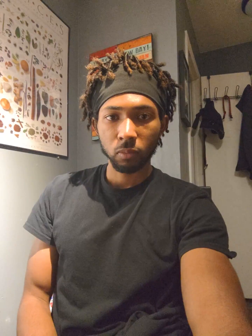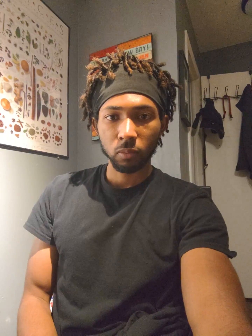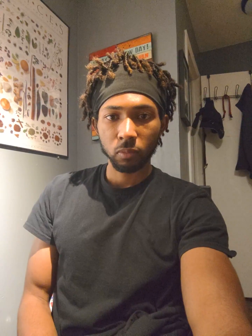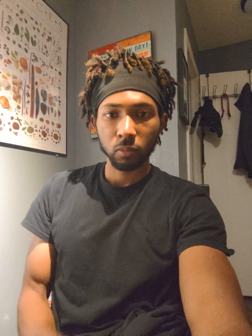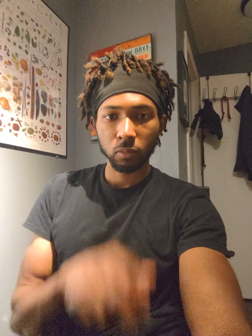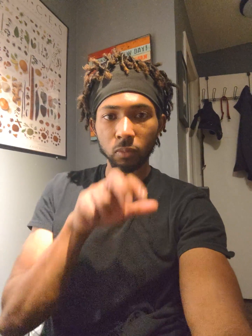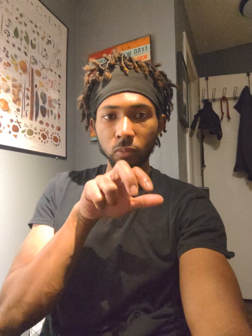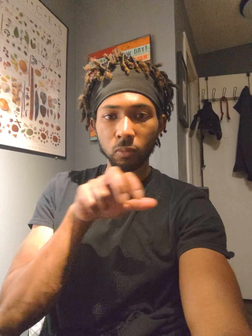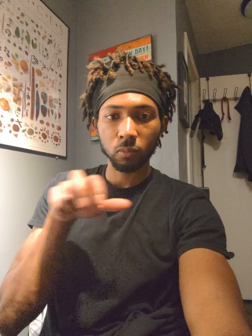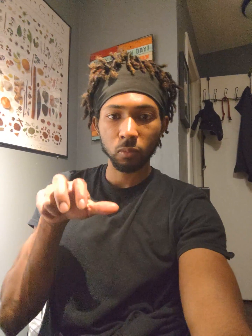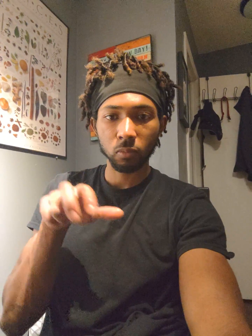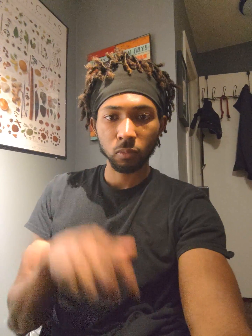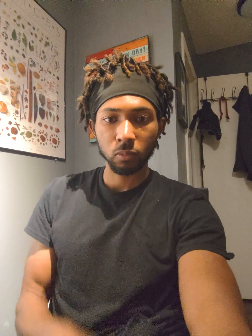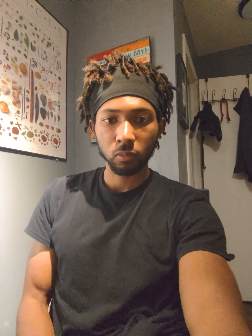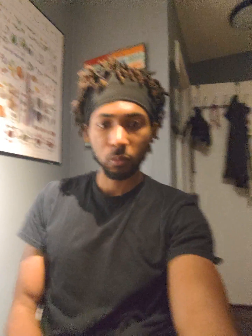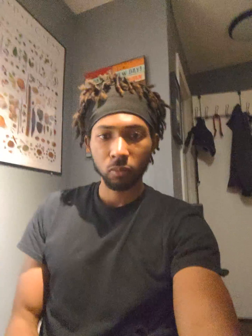couch